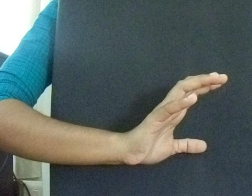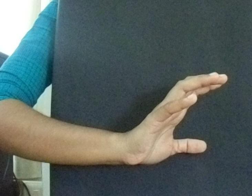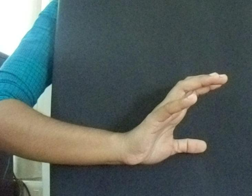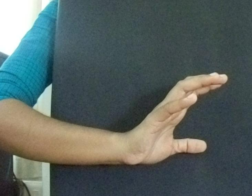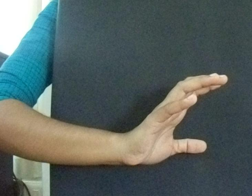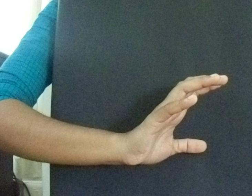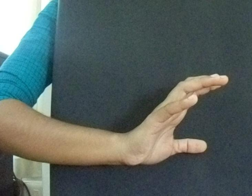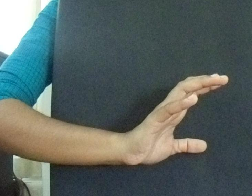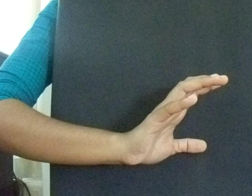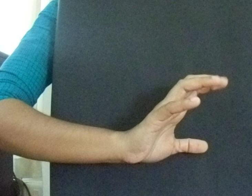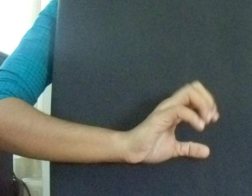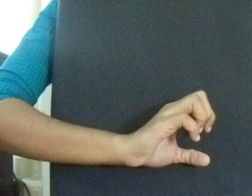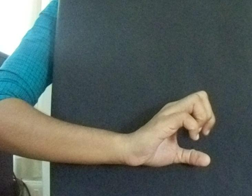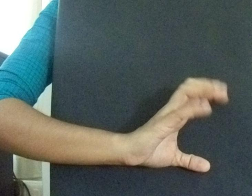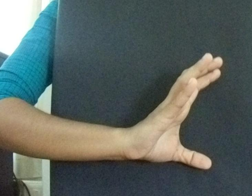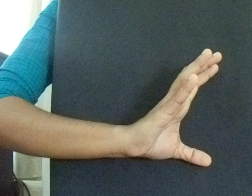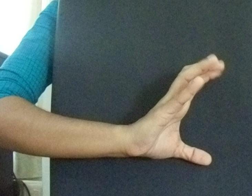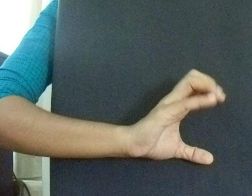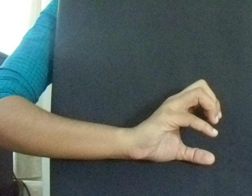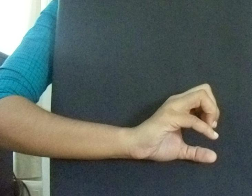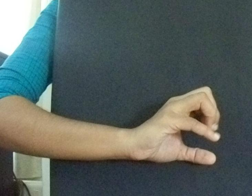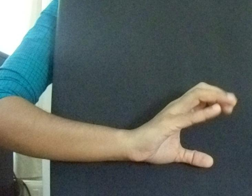pain